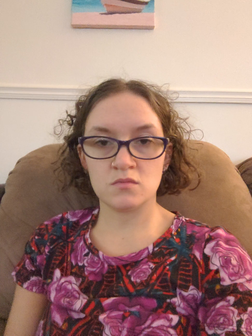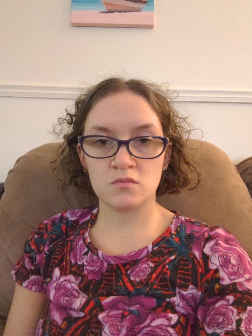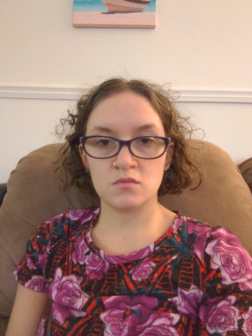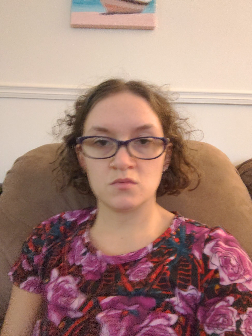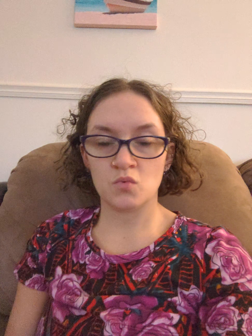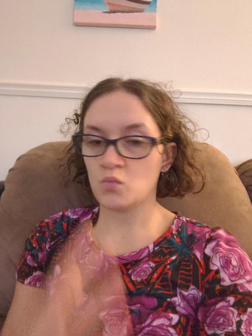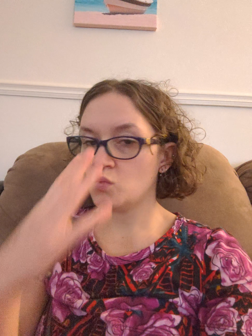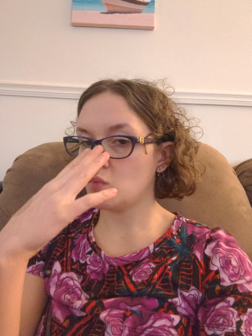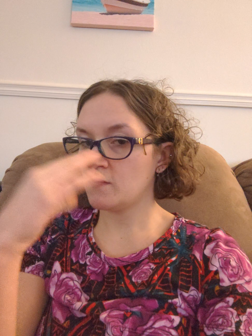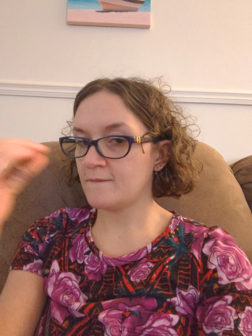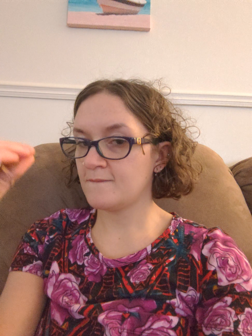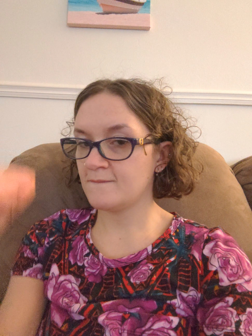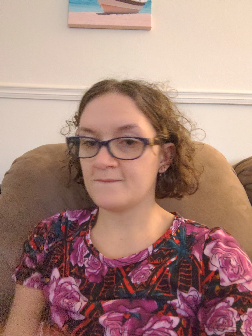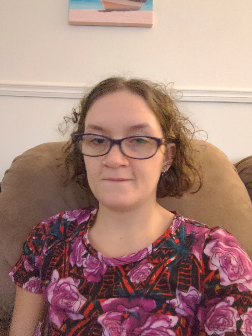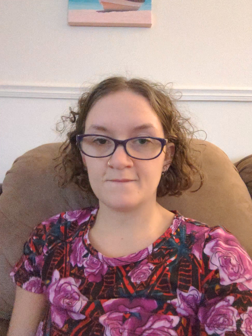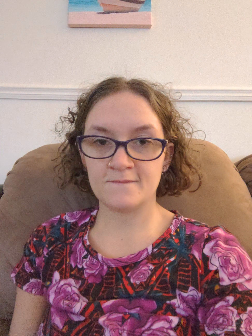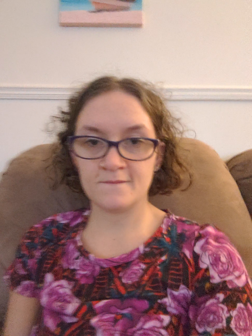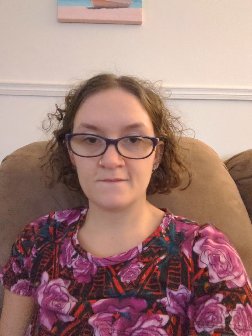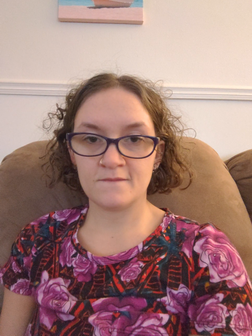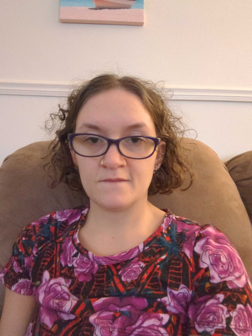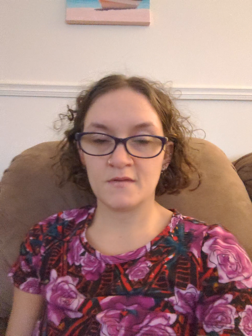wolf